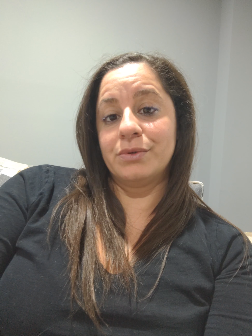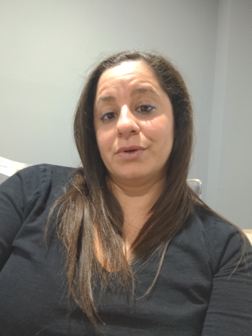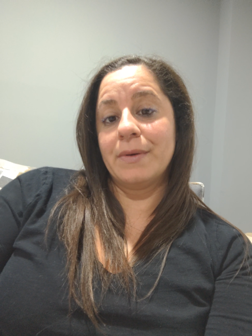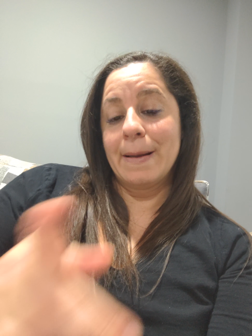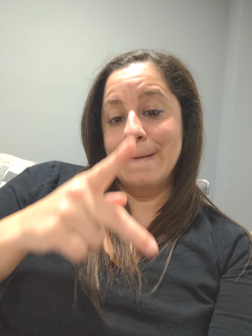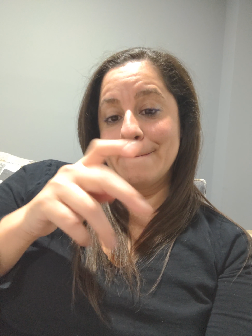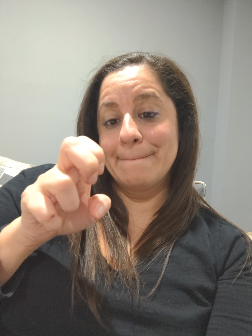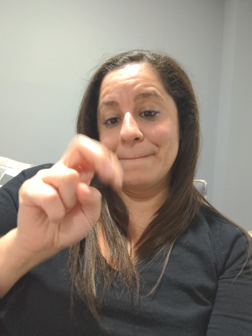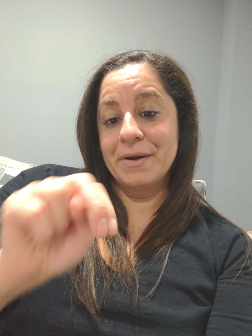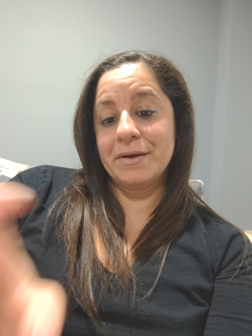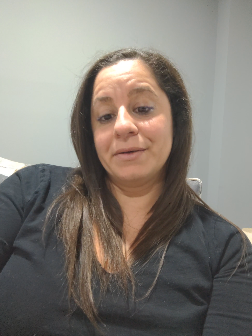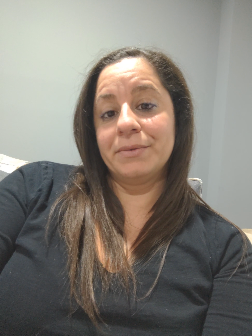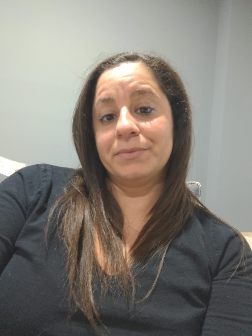pen